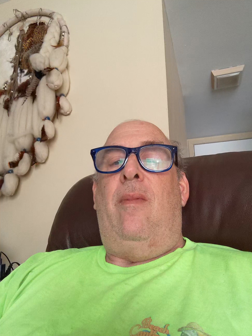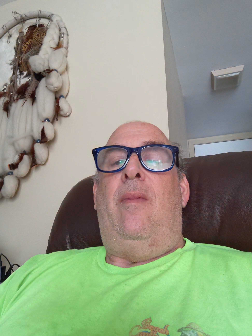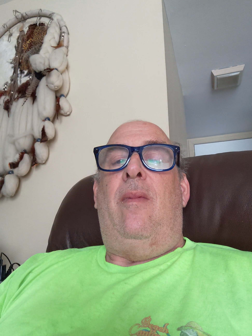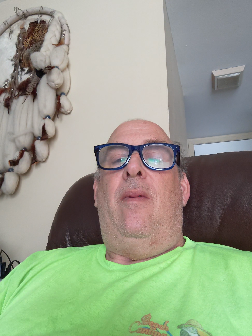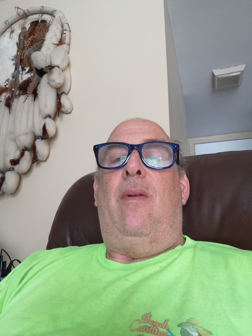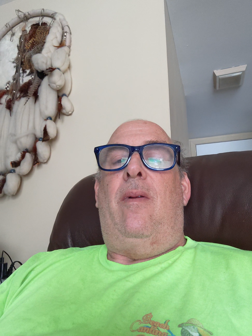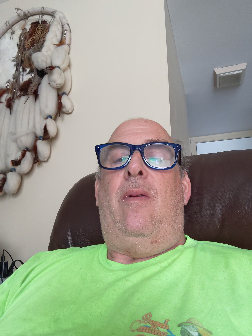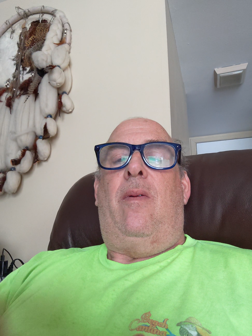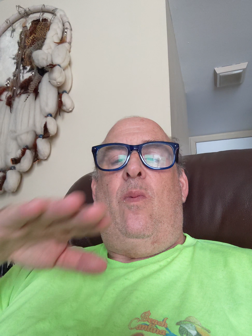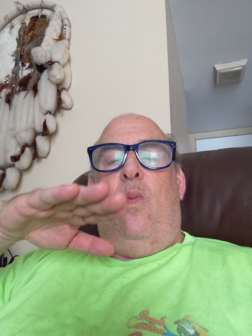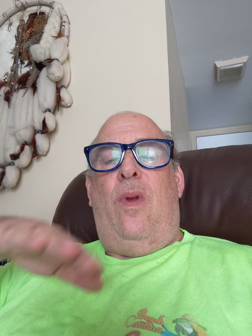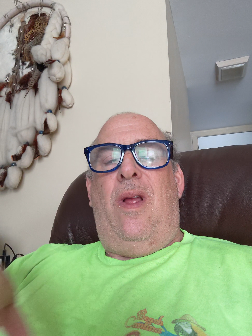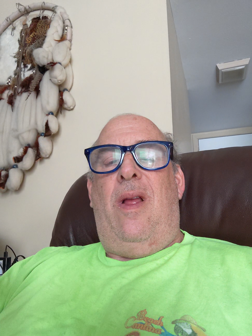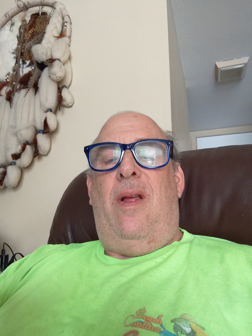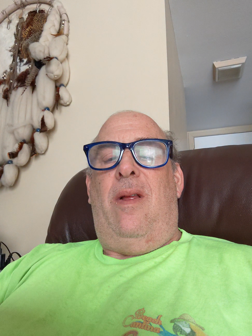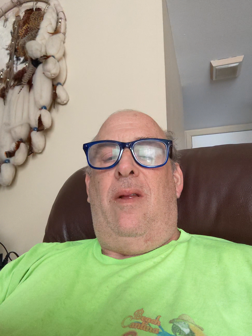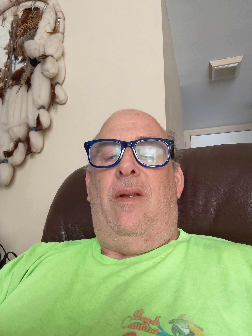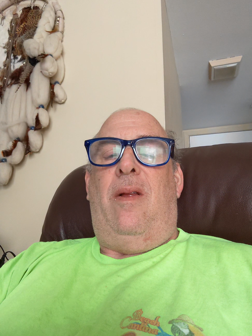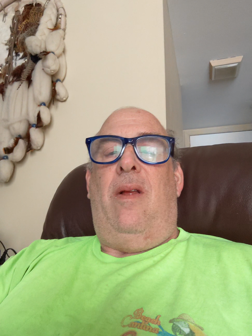quiet